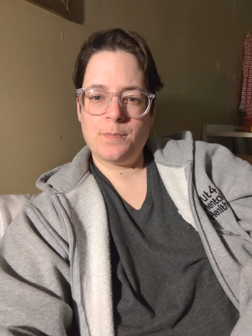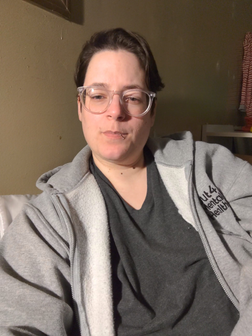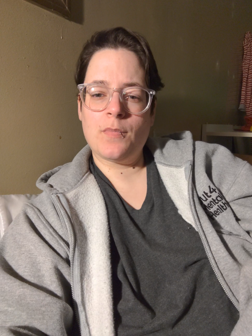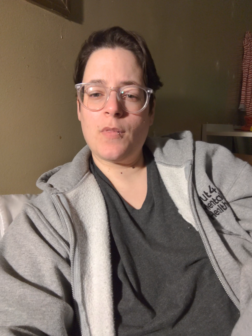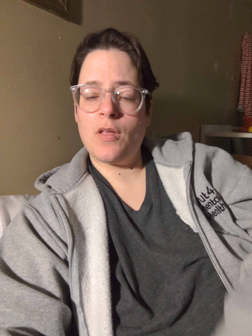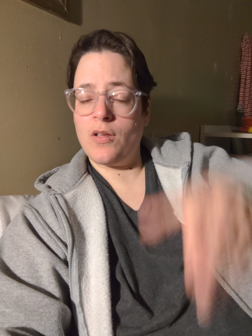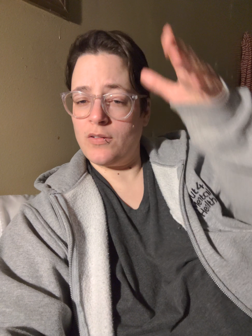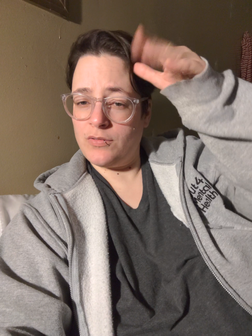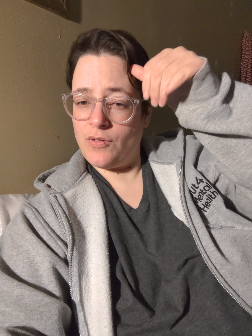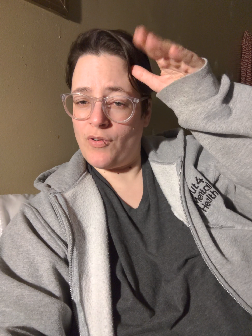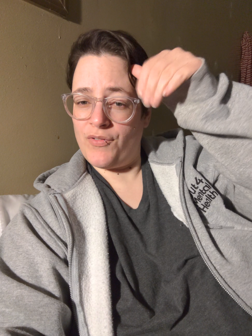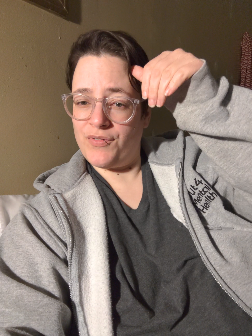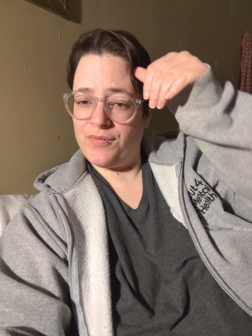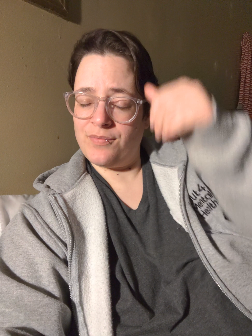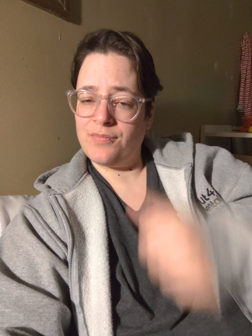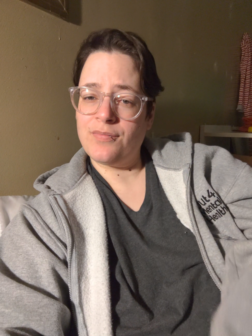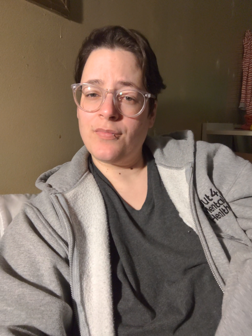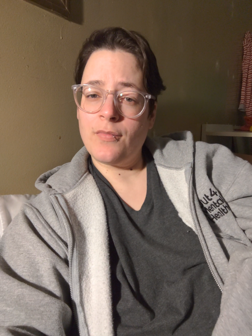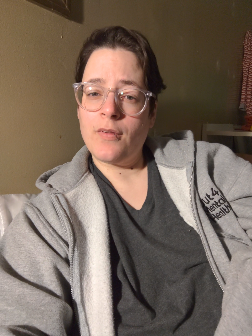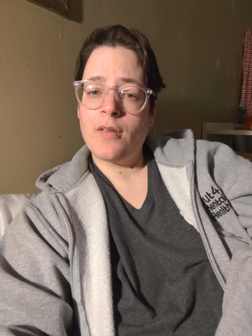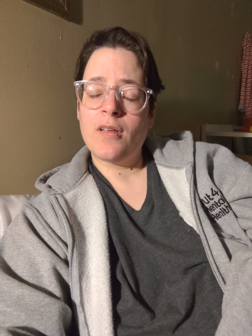donkey